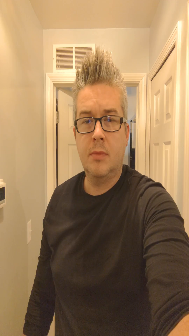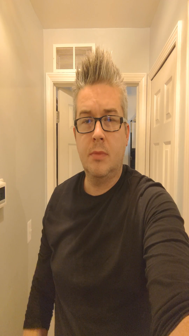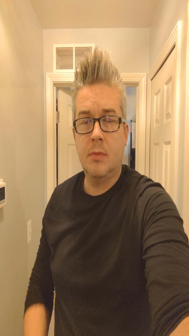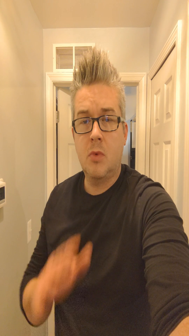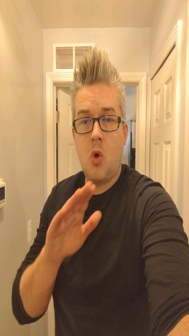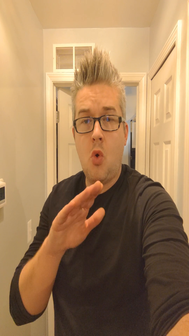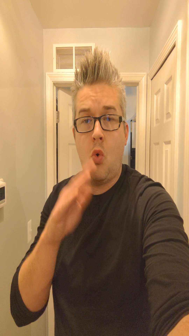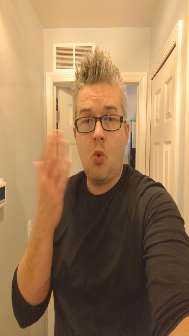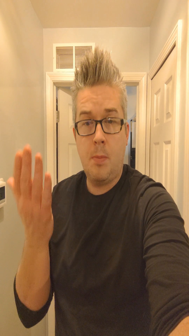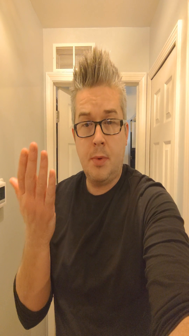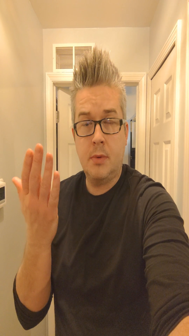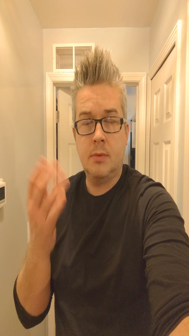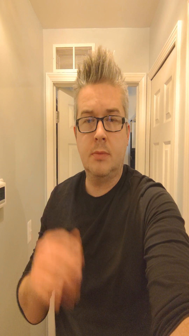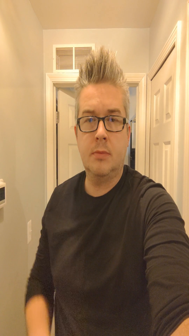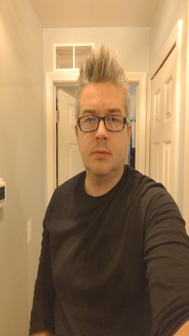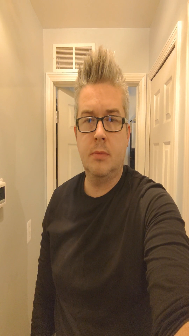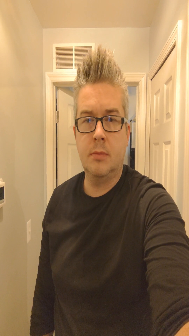open